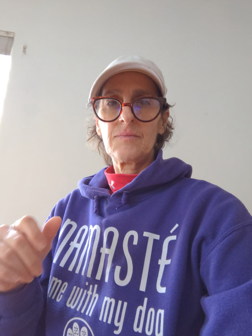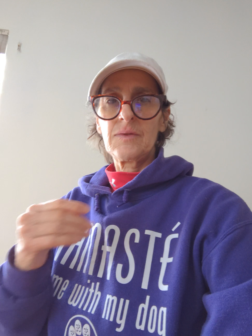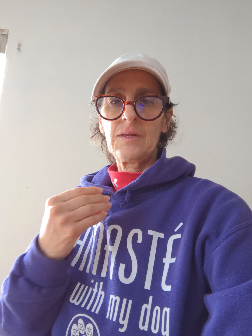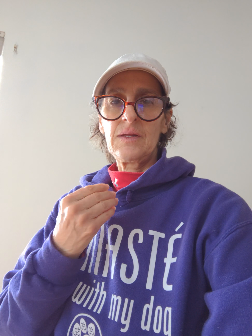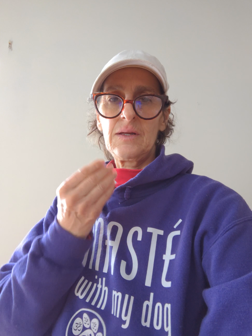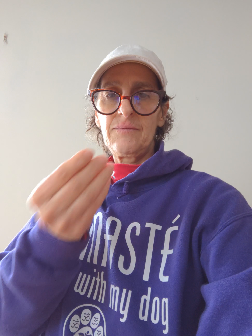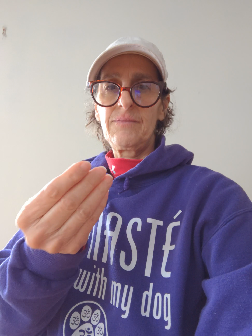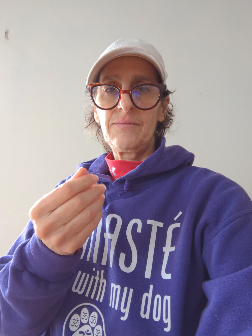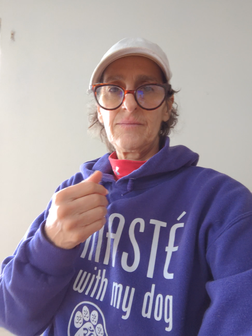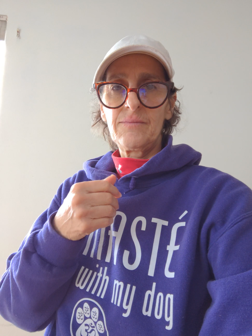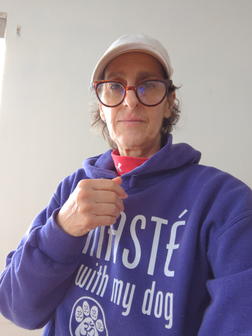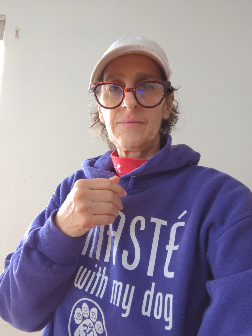give